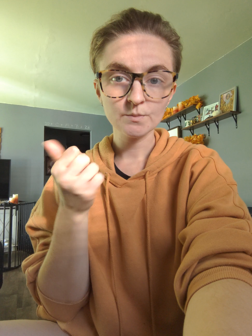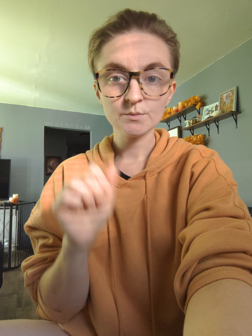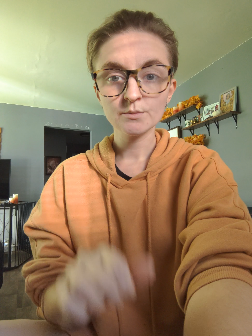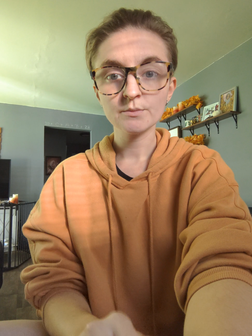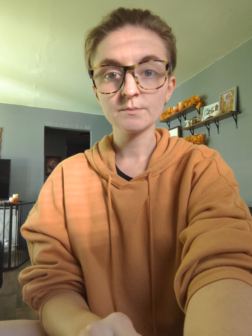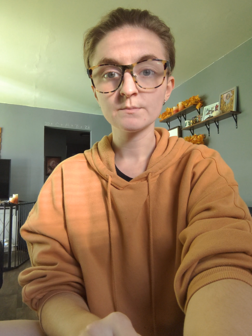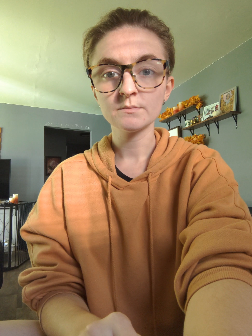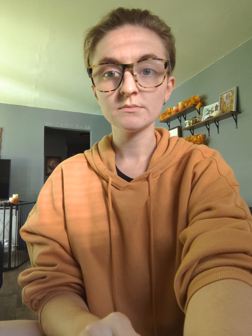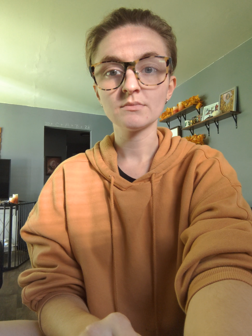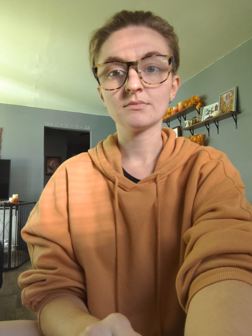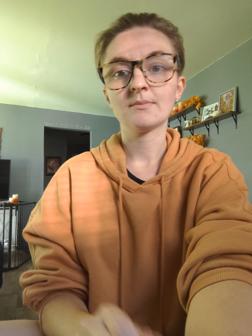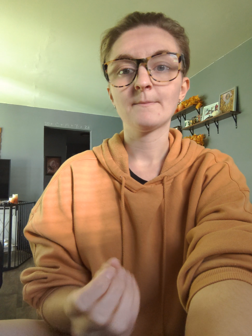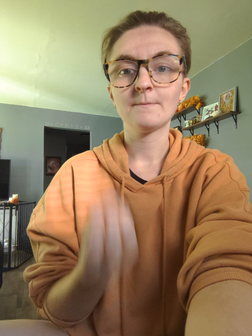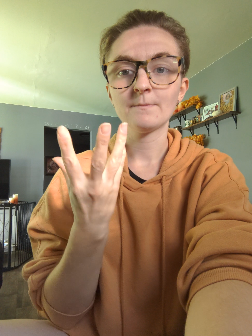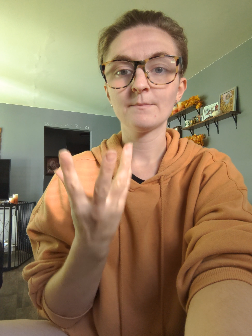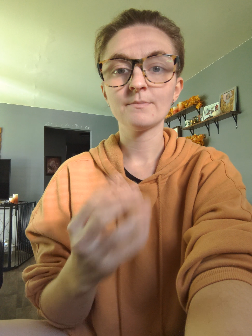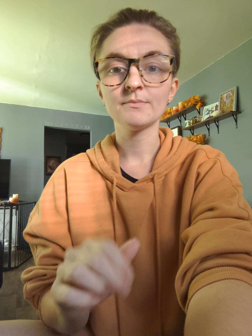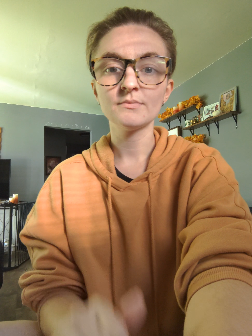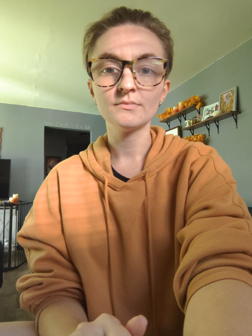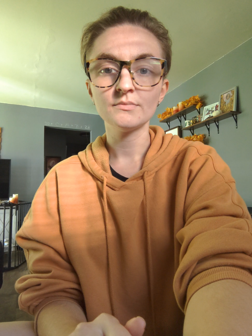plants